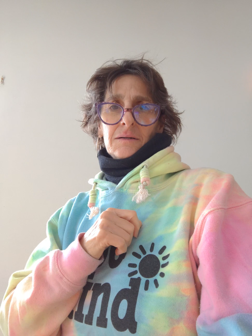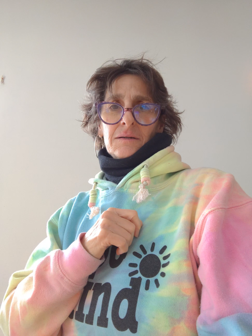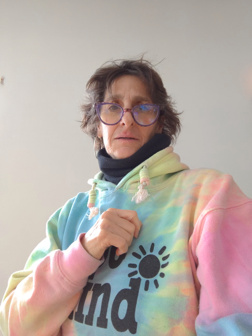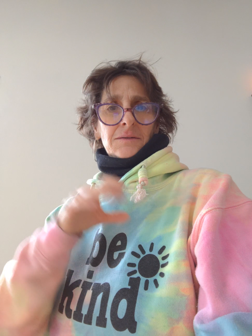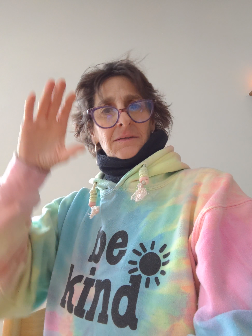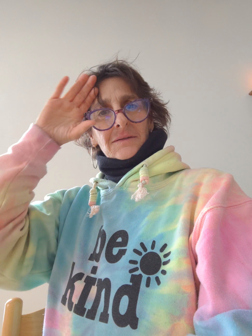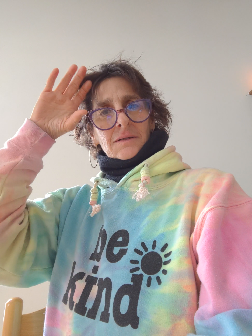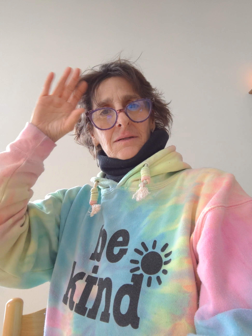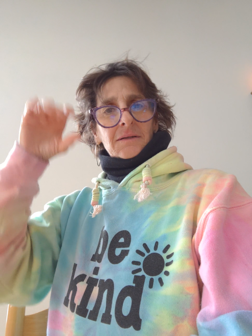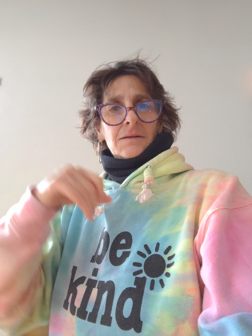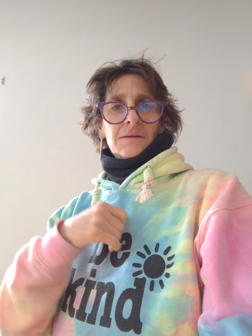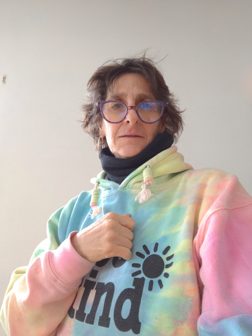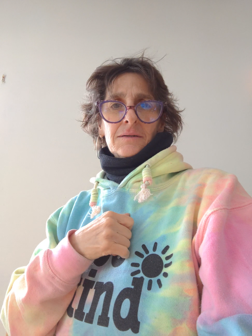sun